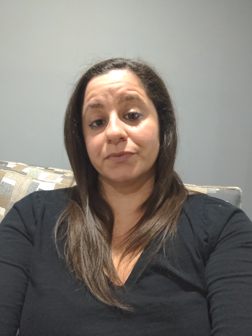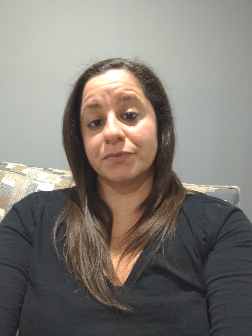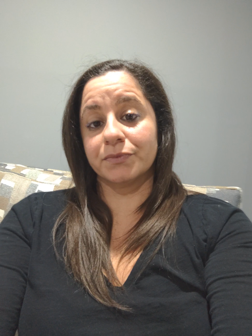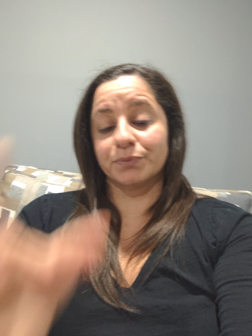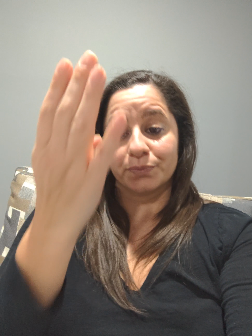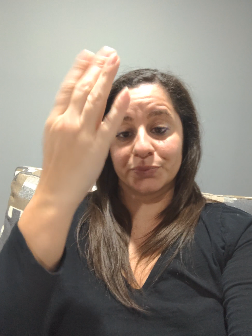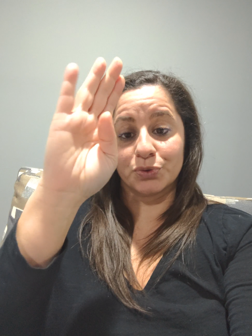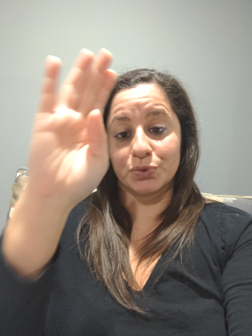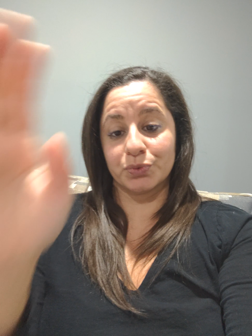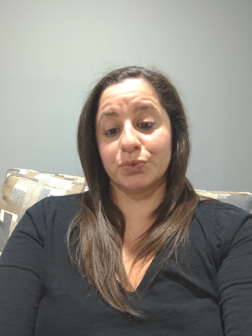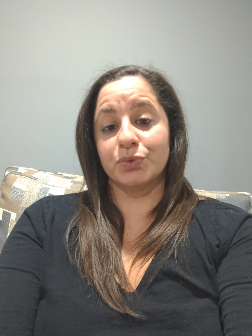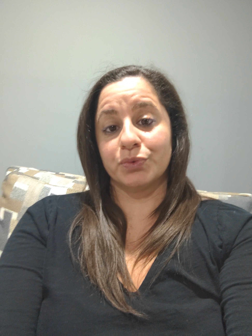blue